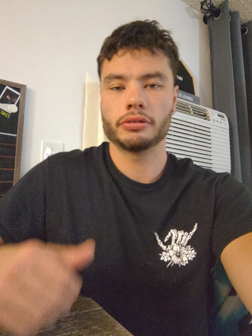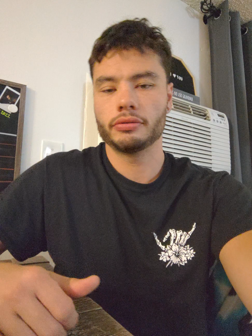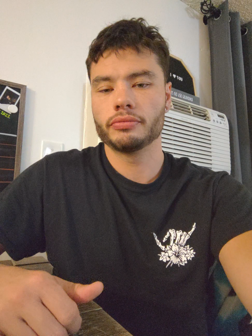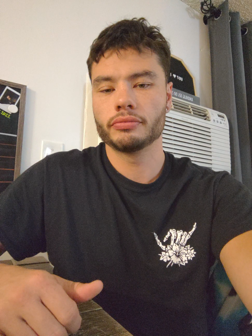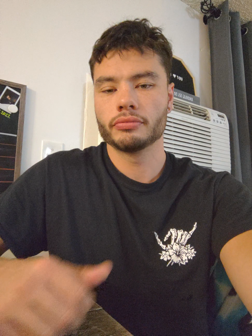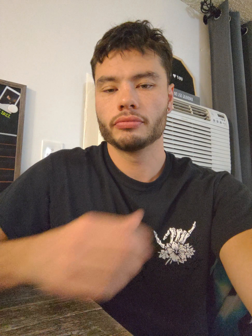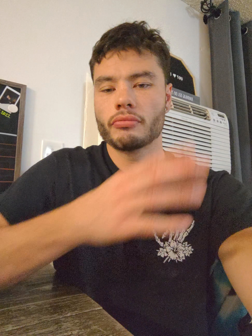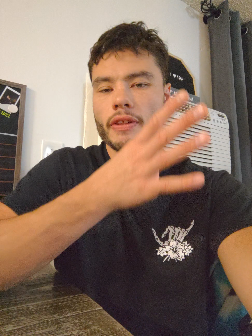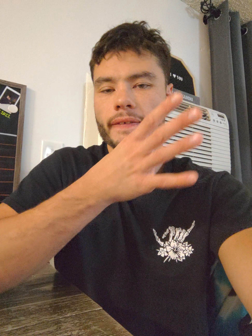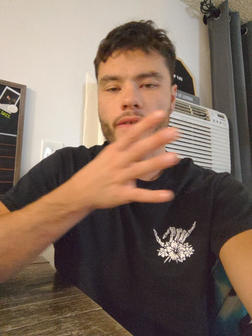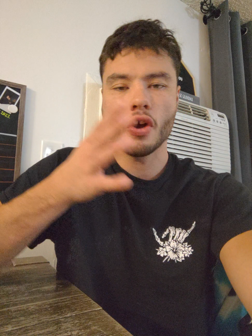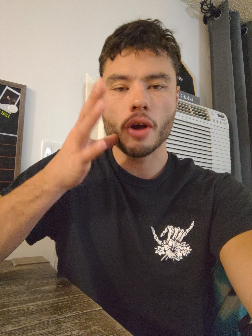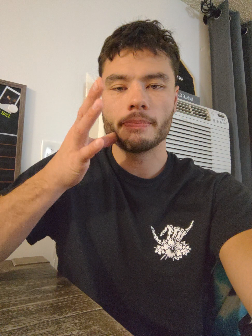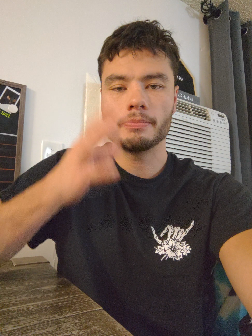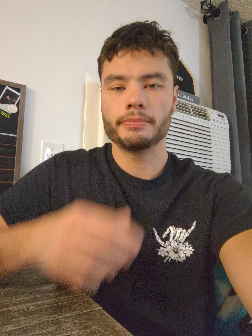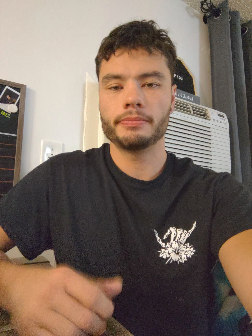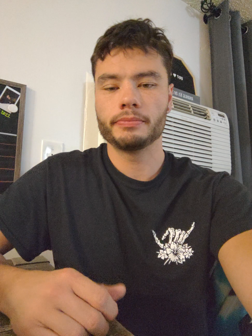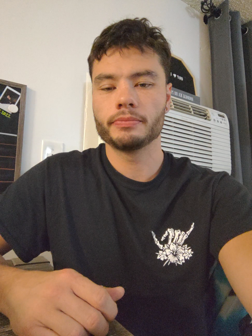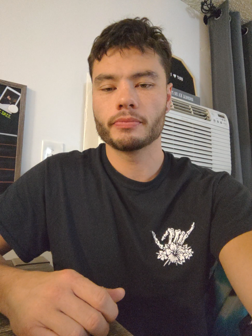farm